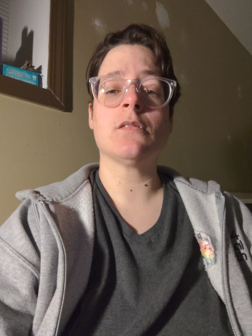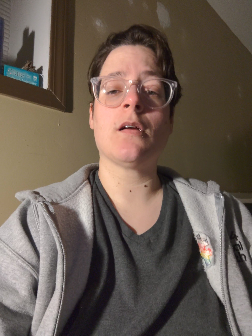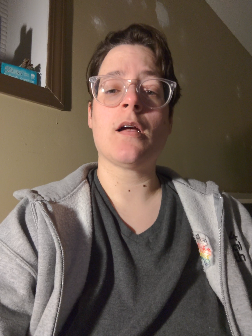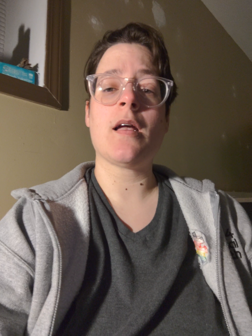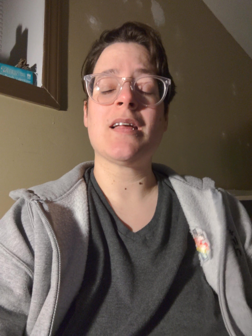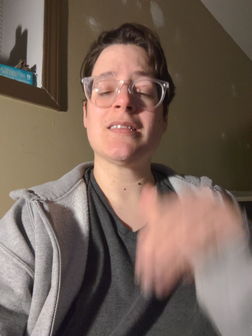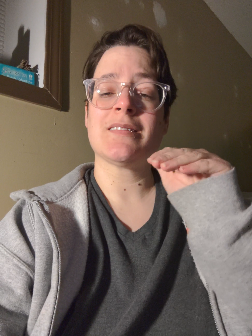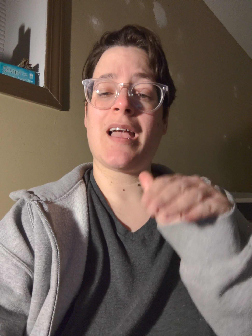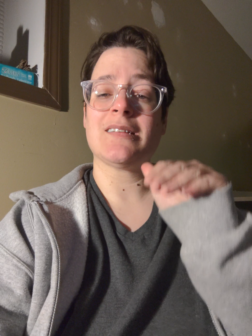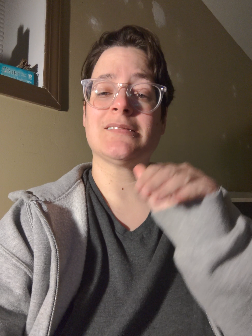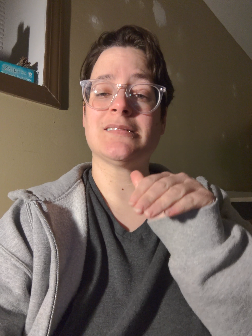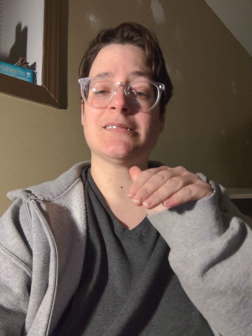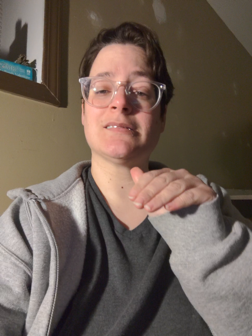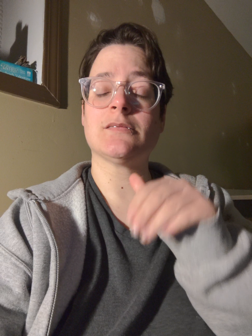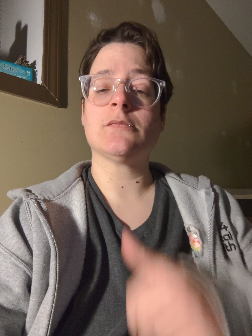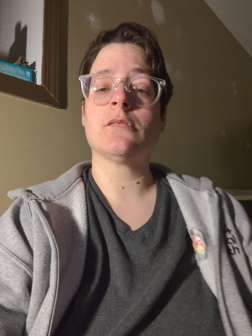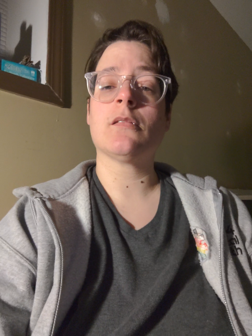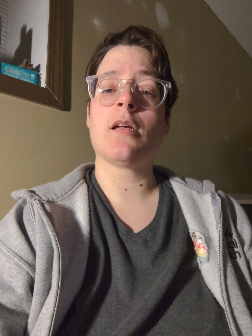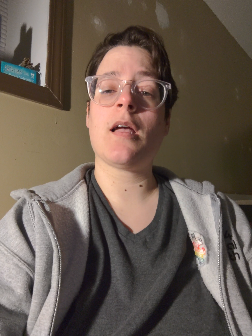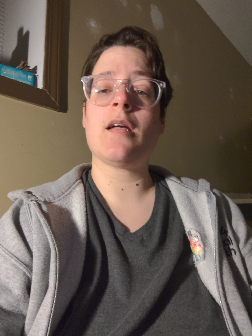night